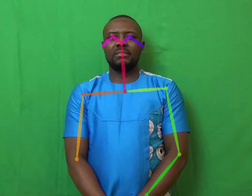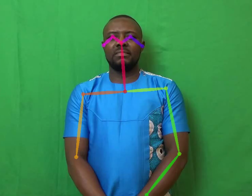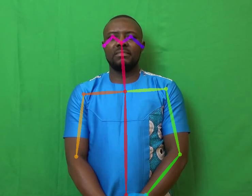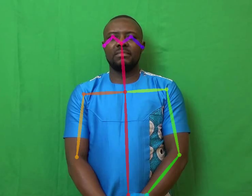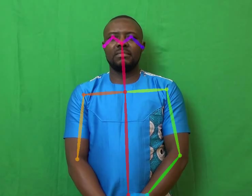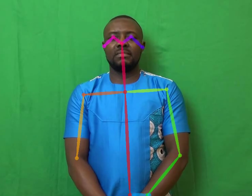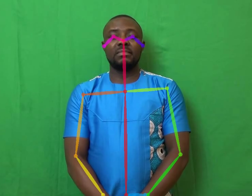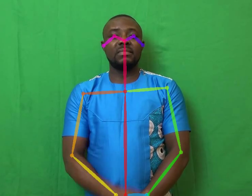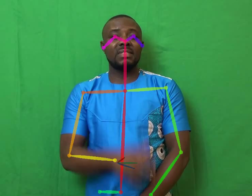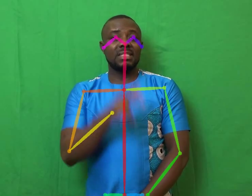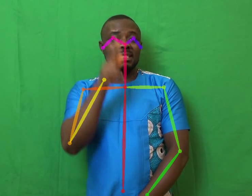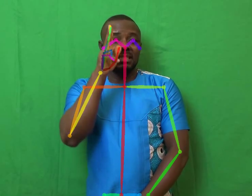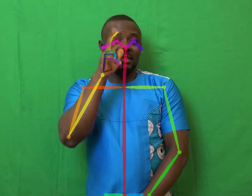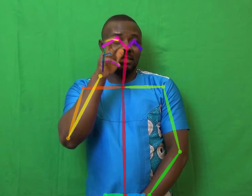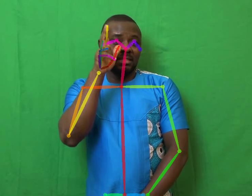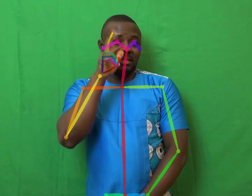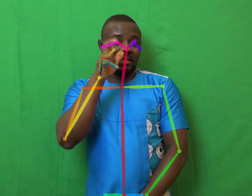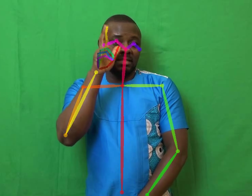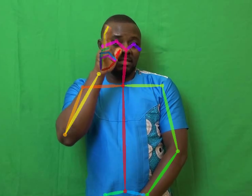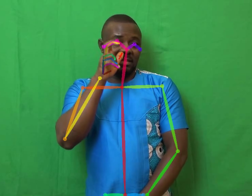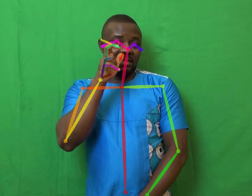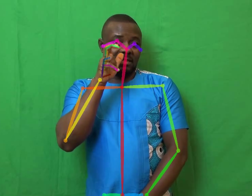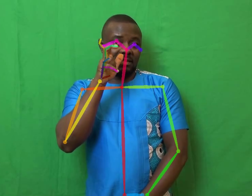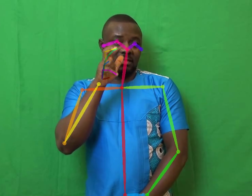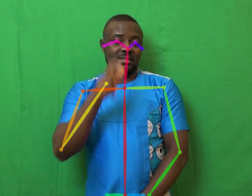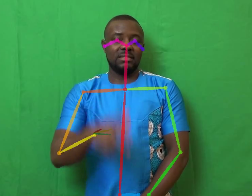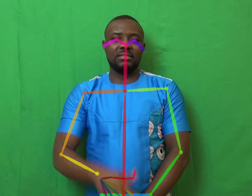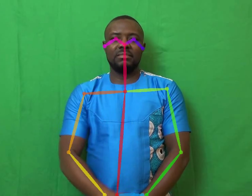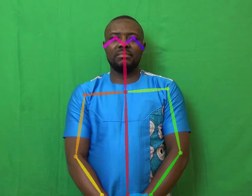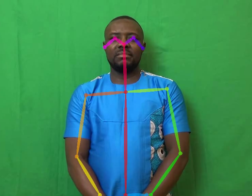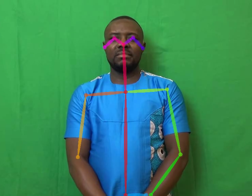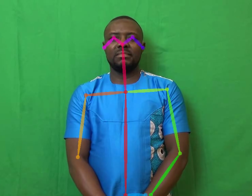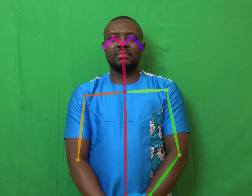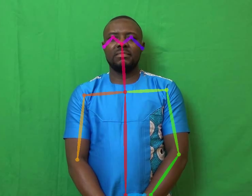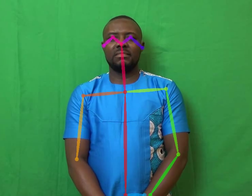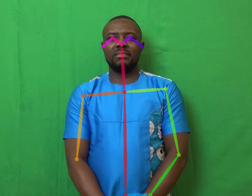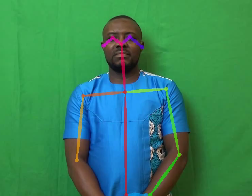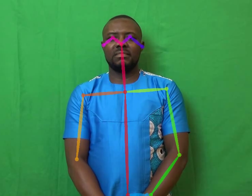insect or bug